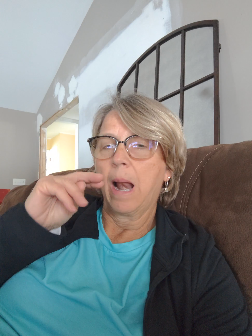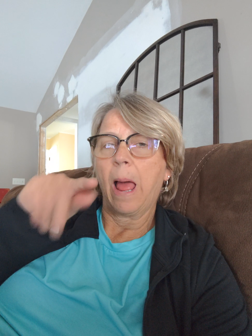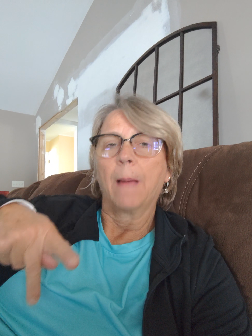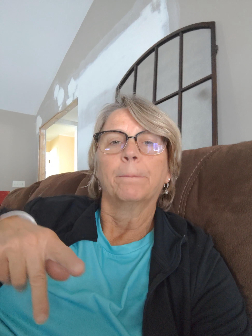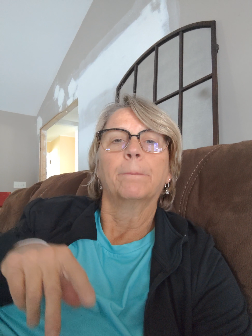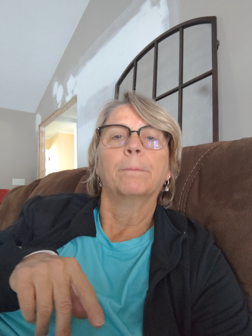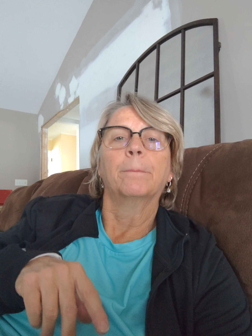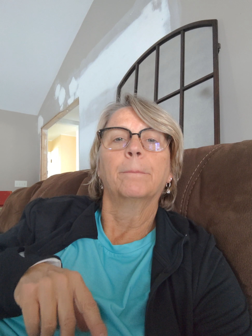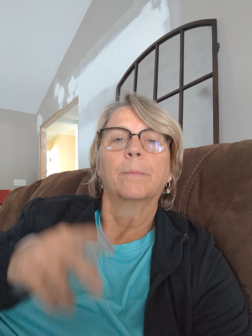nap